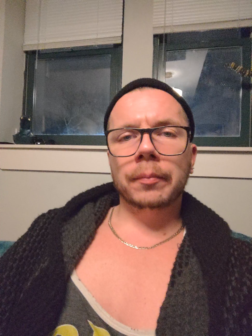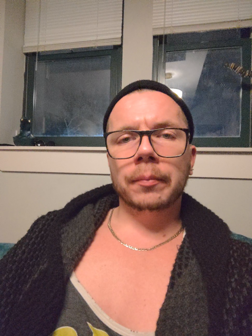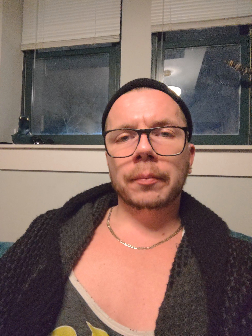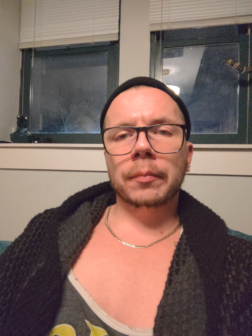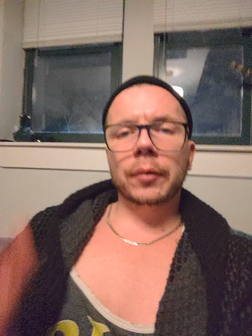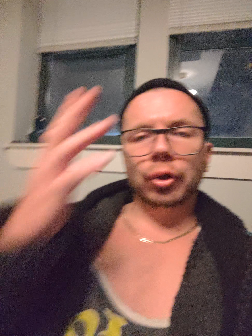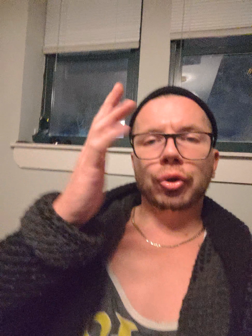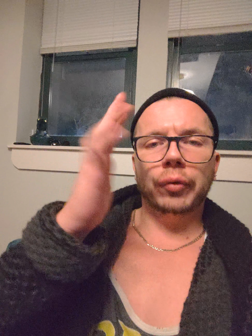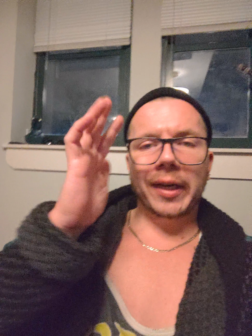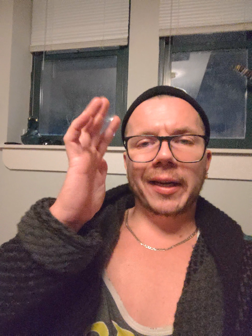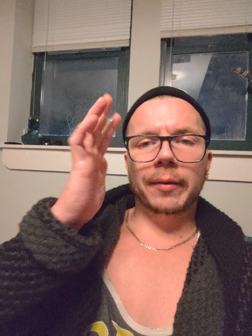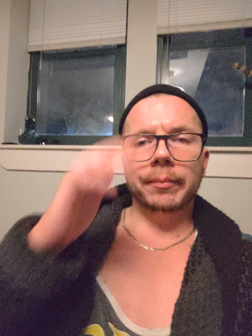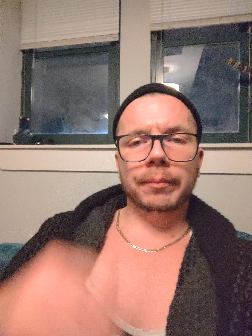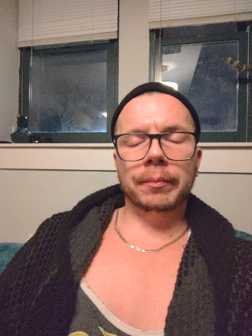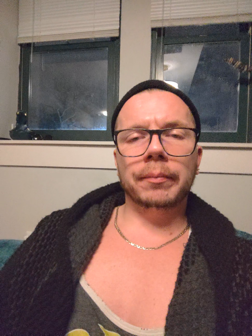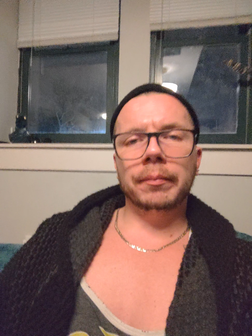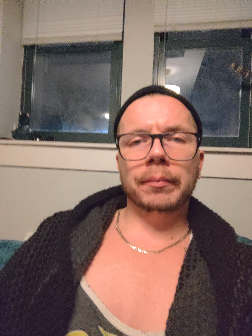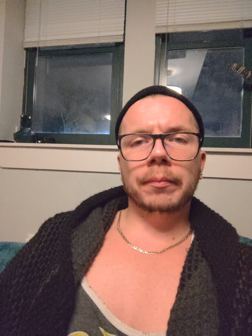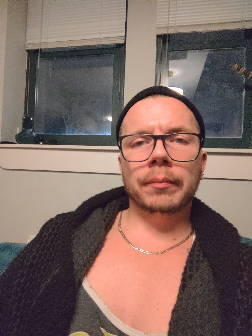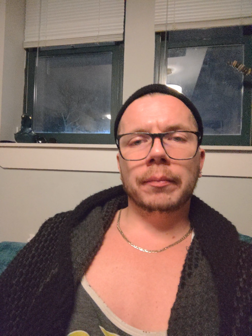tree